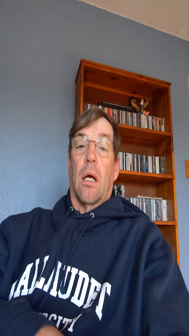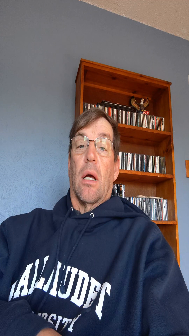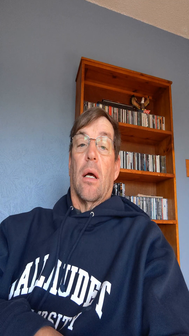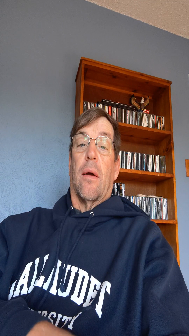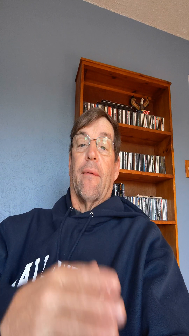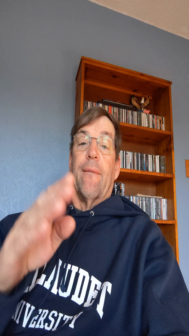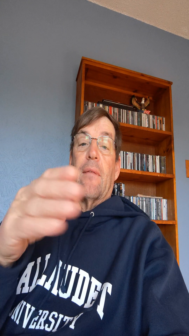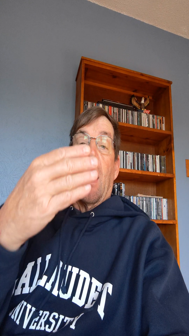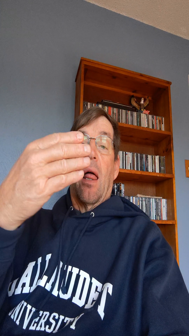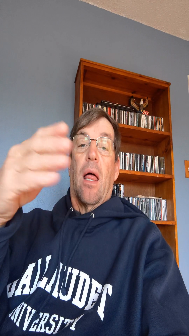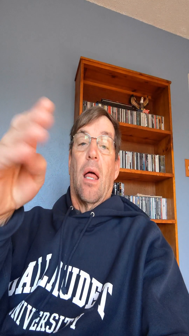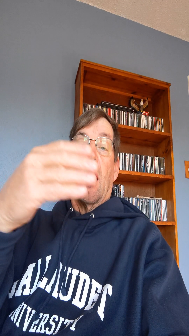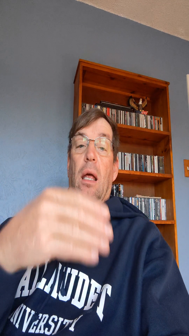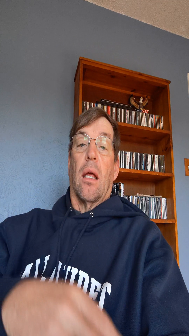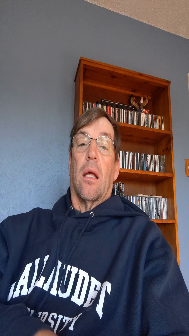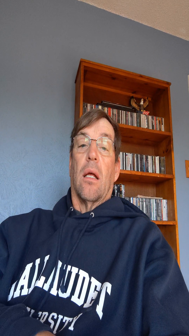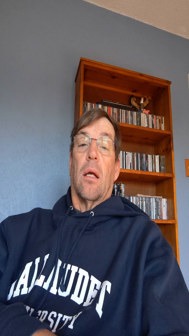flag